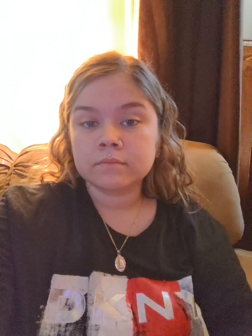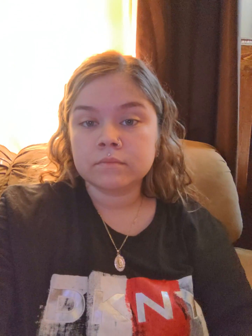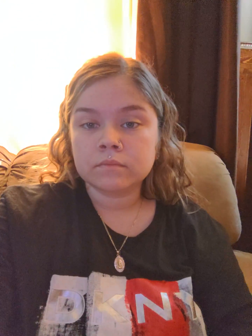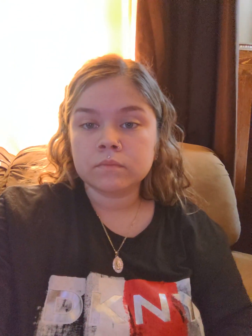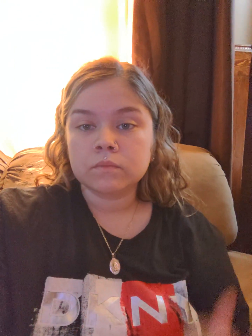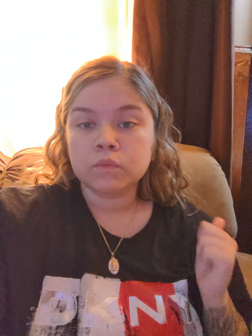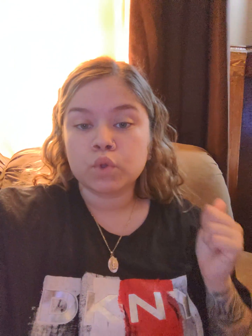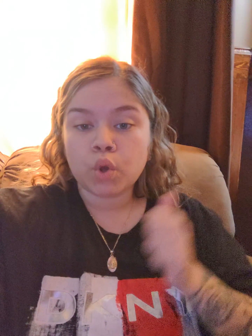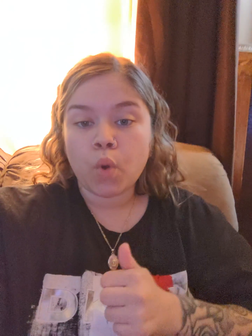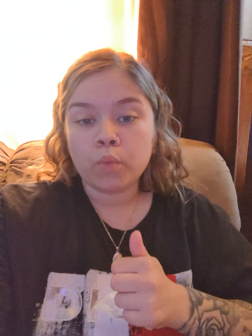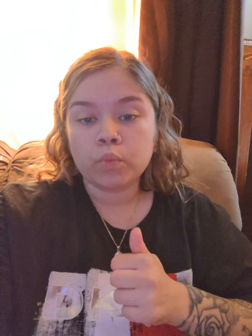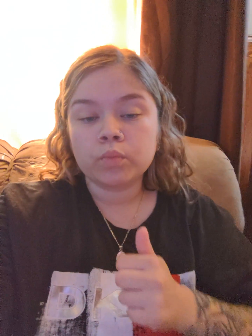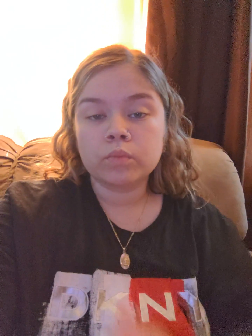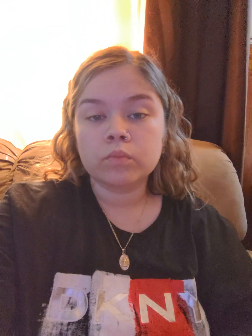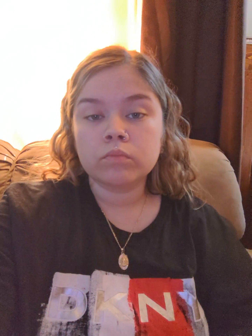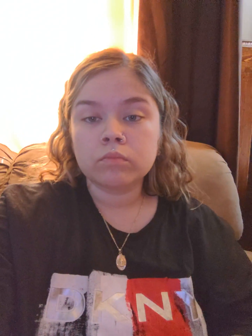coats